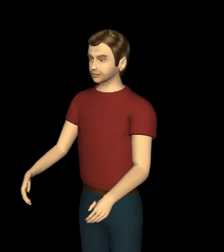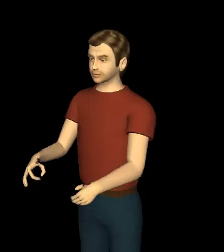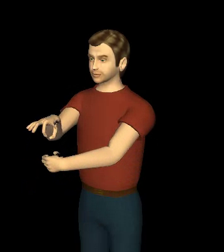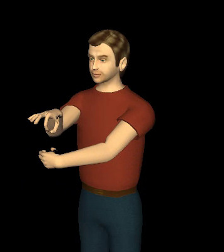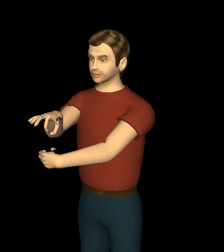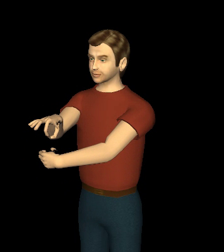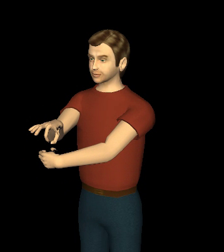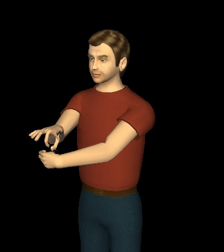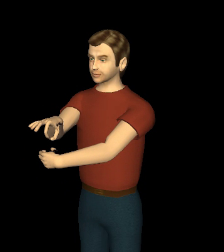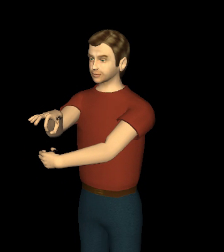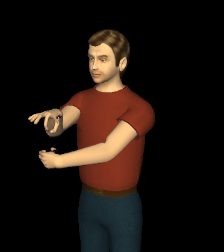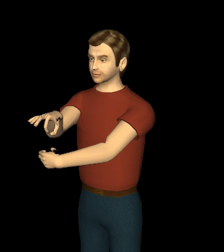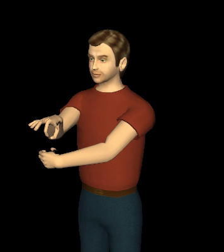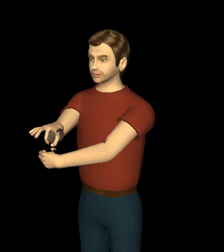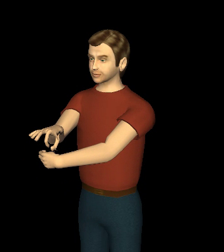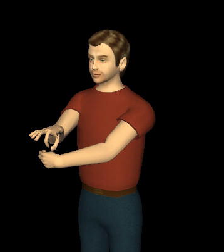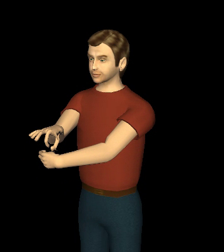شاي